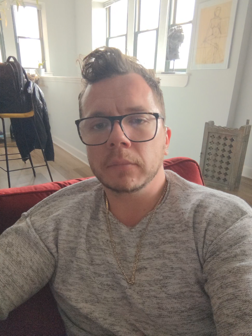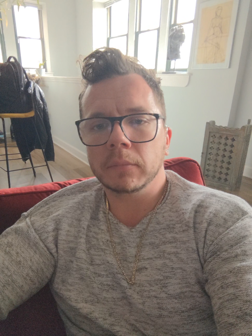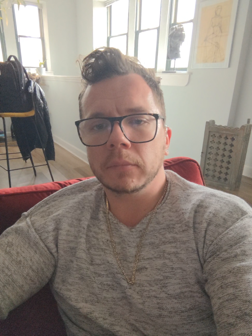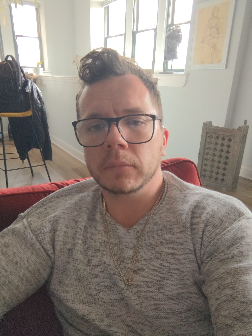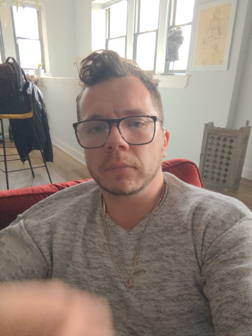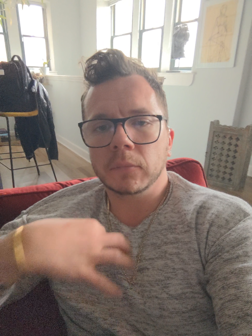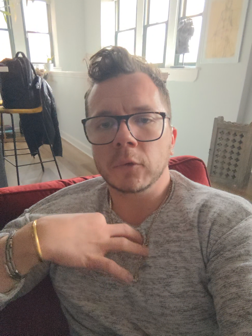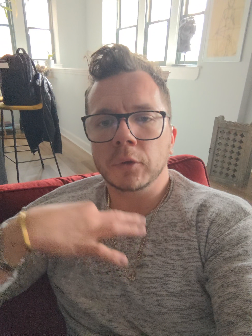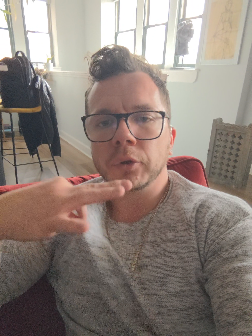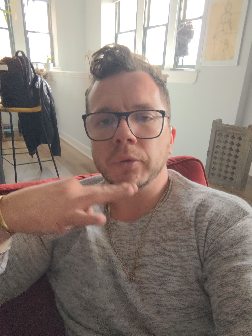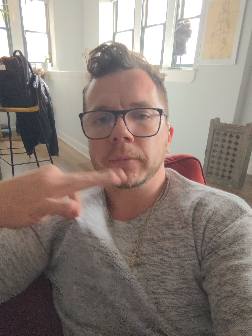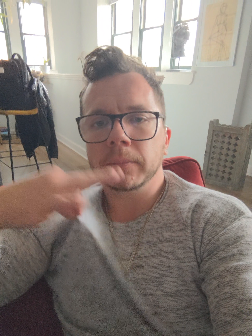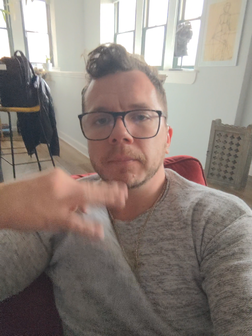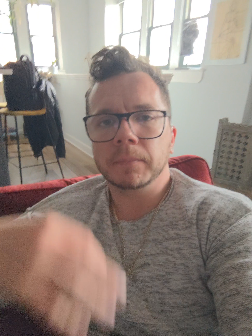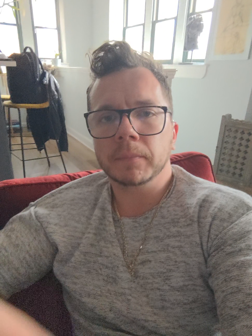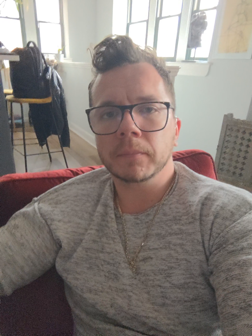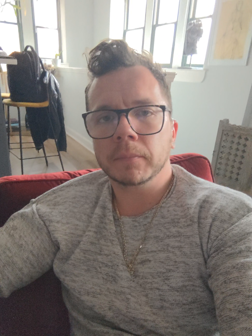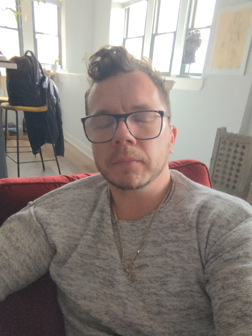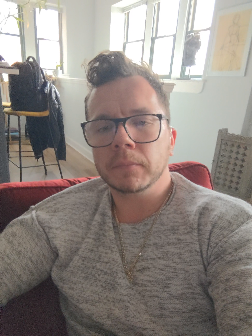shirt